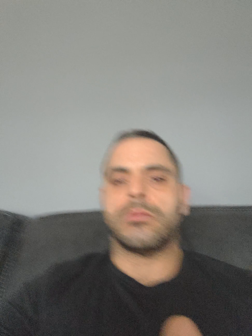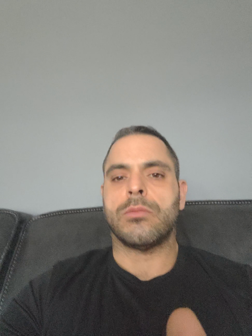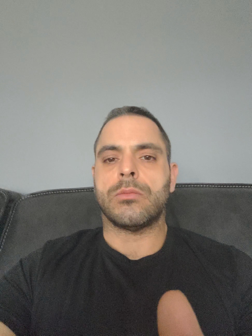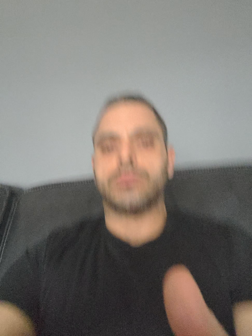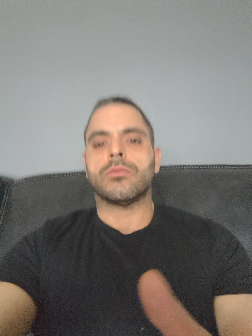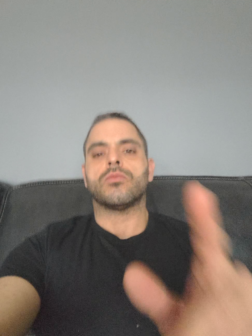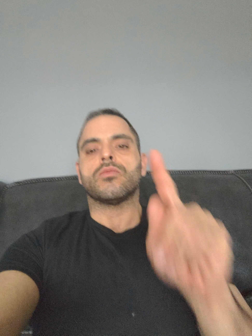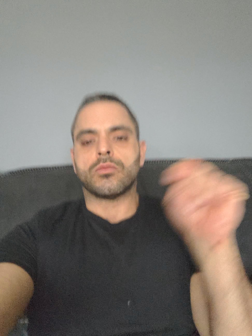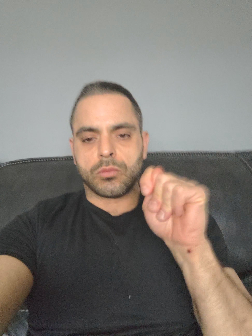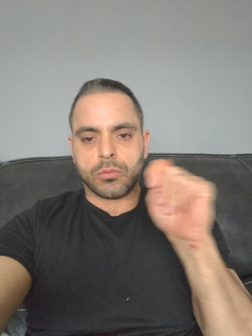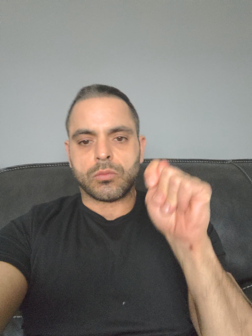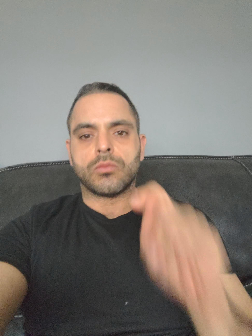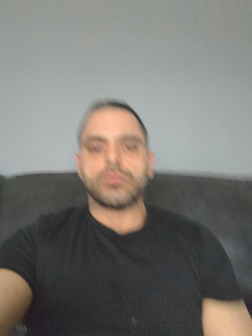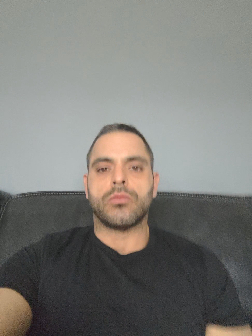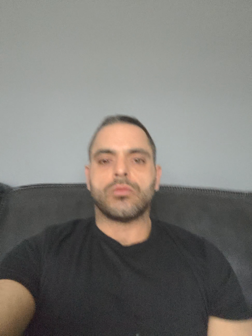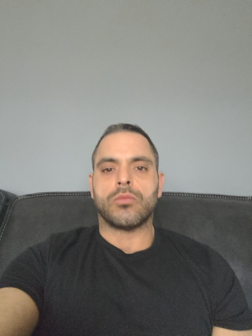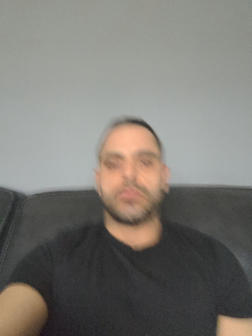potty